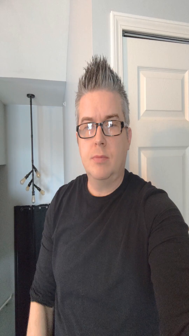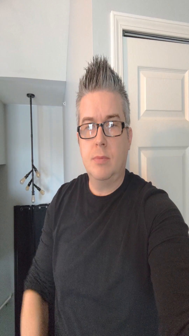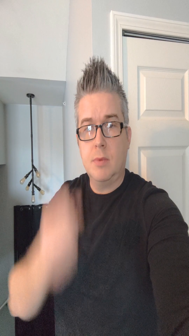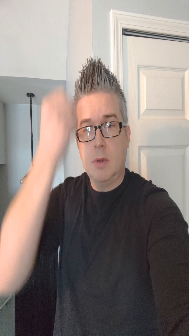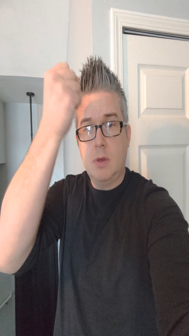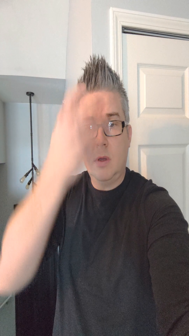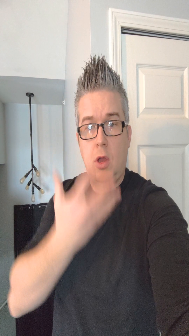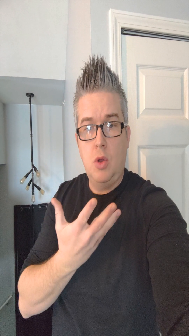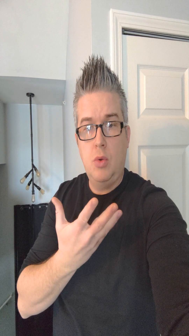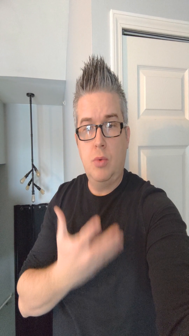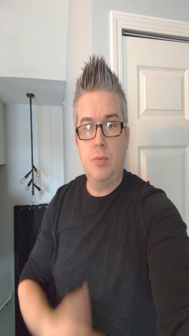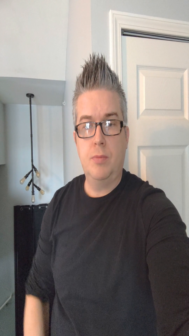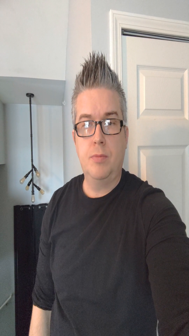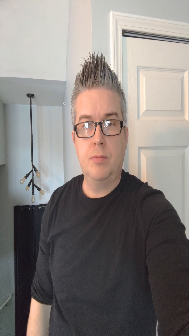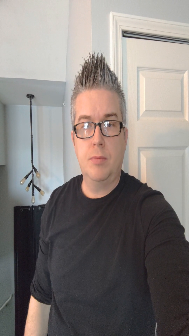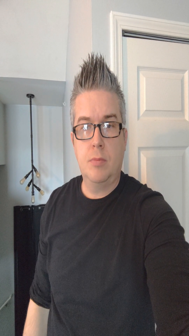shower